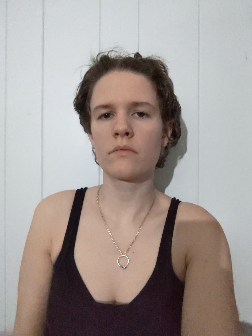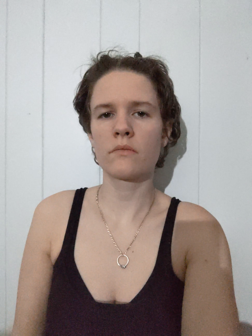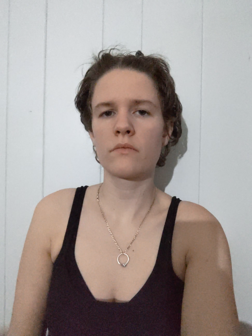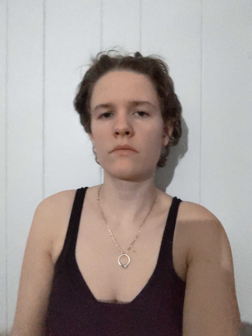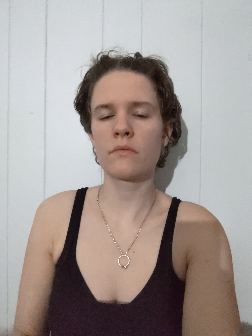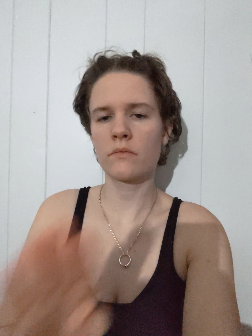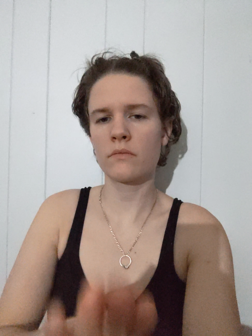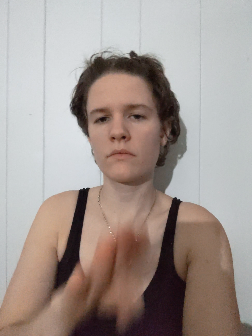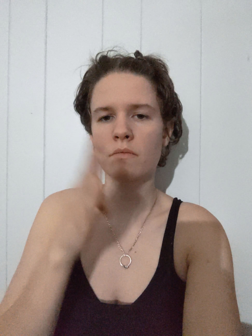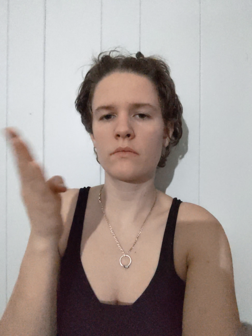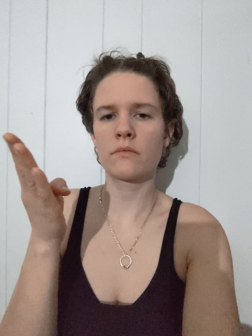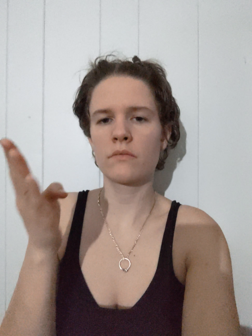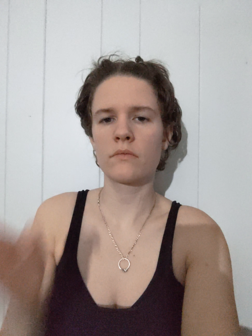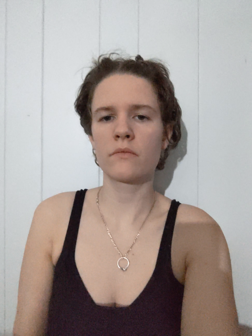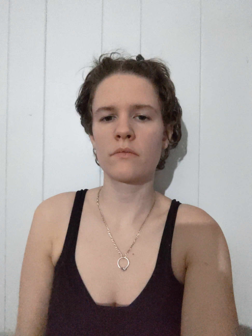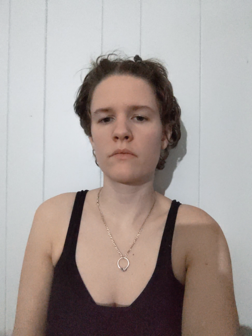open